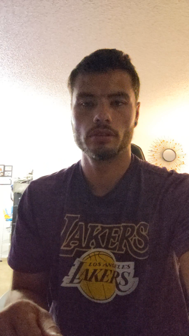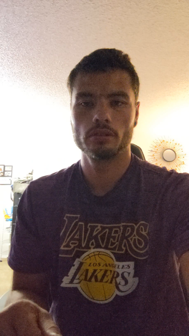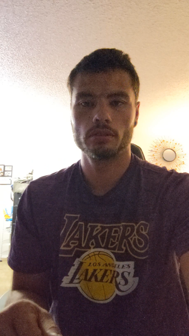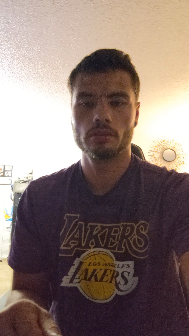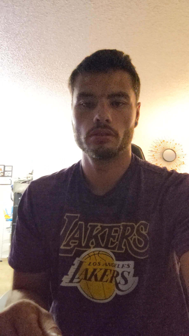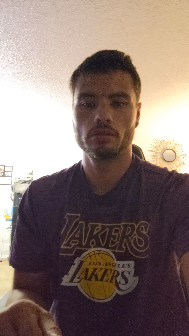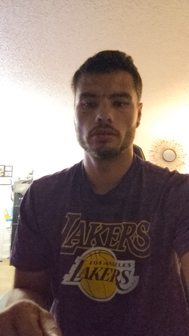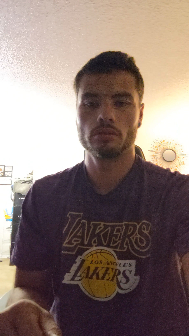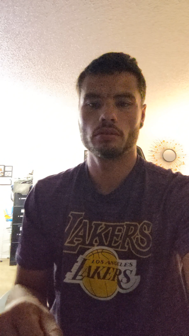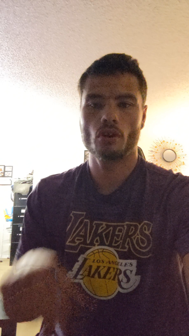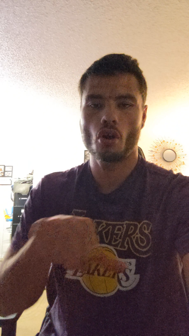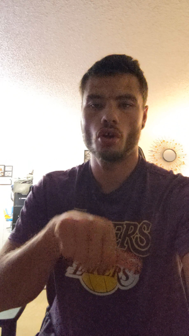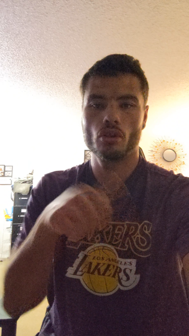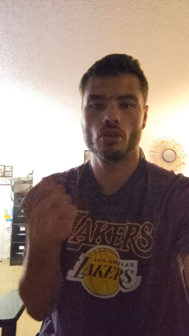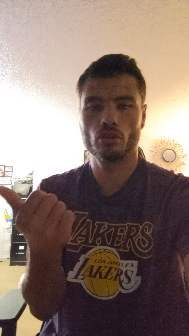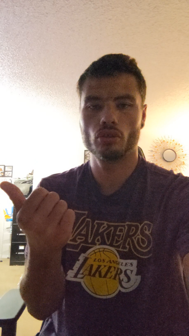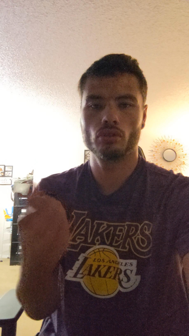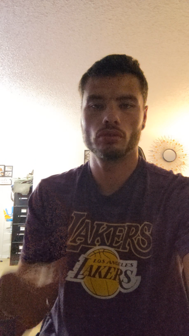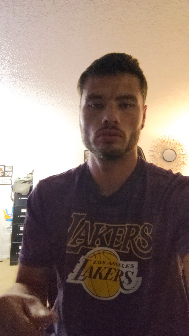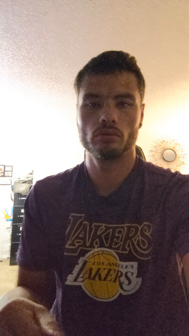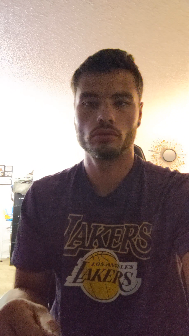other